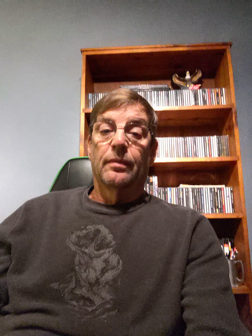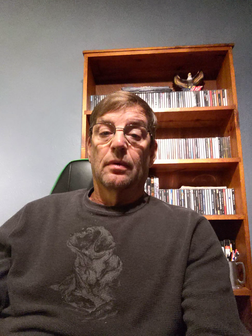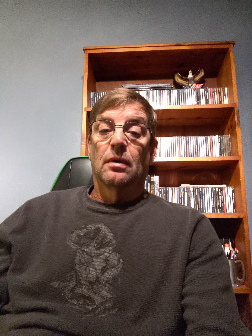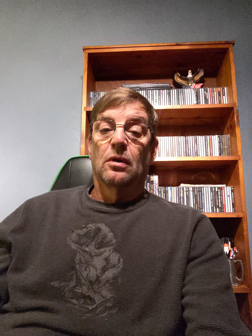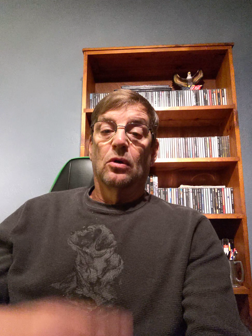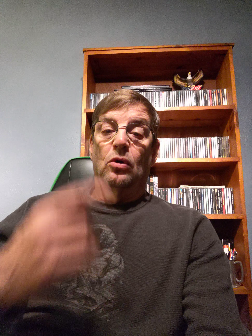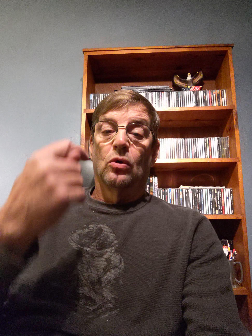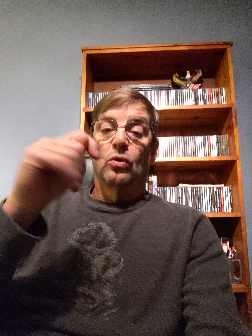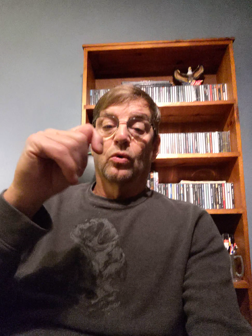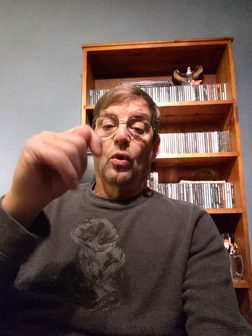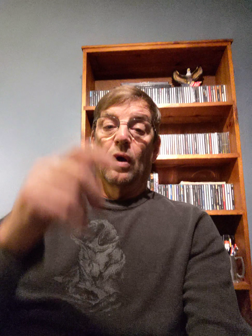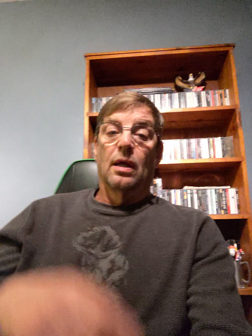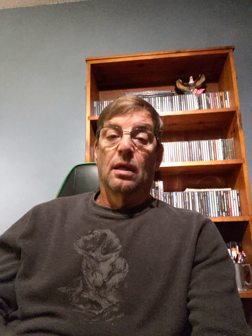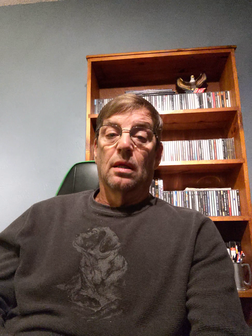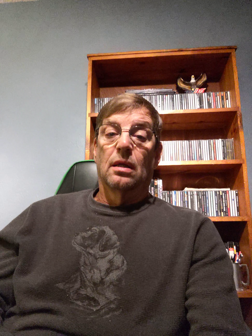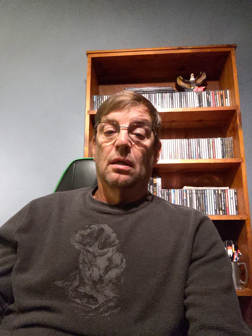toy